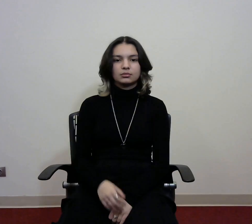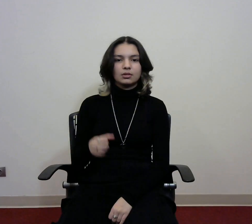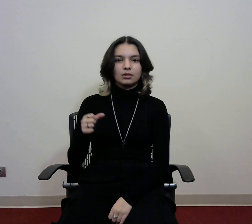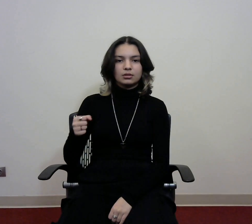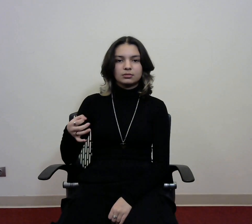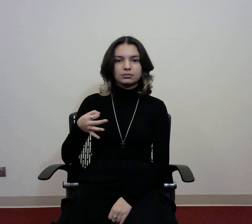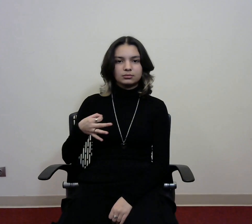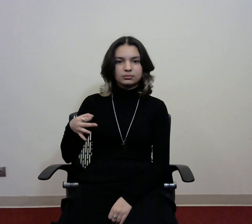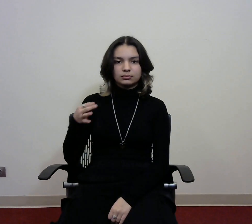abşeron rayon